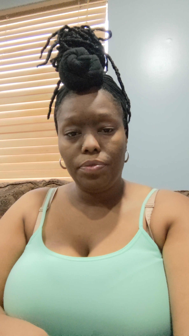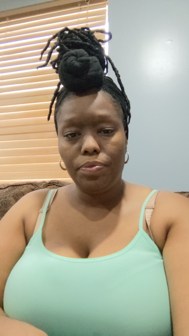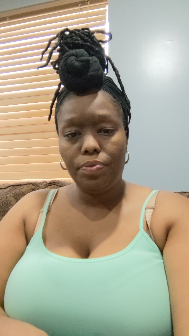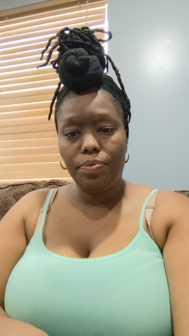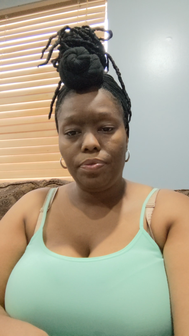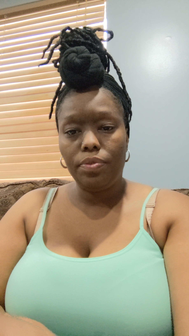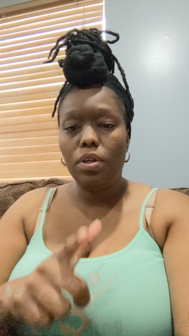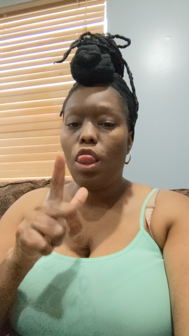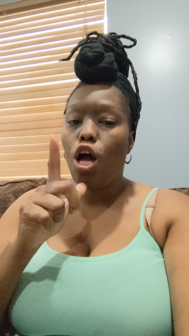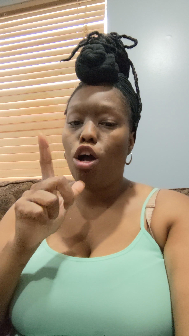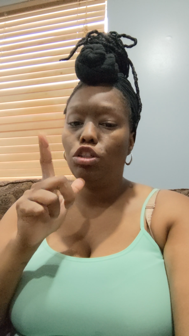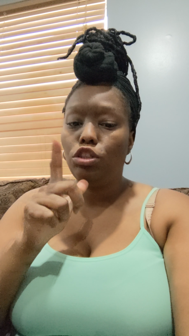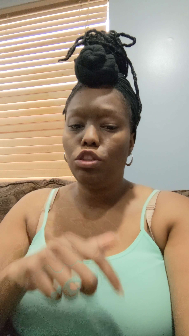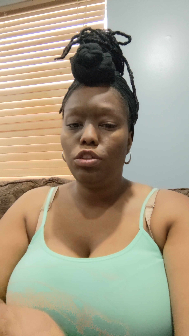lunch